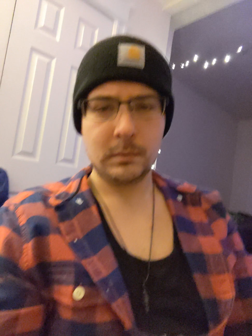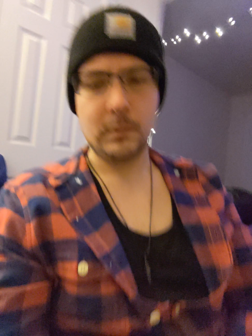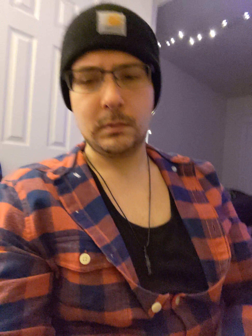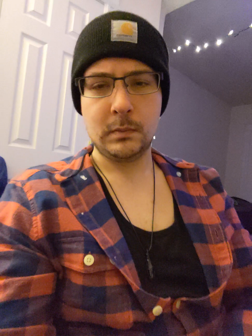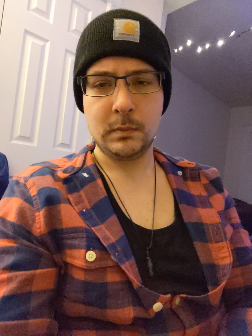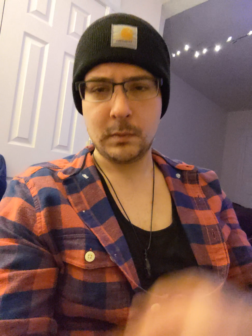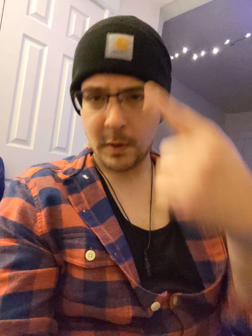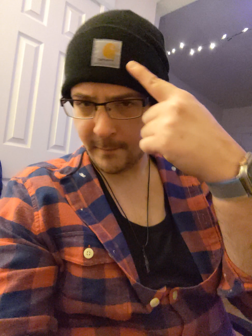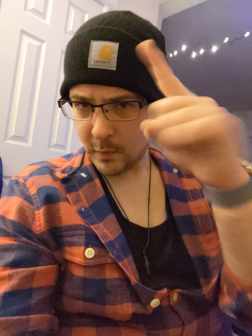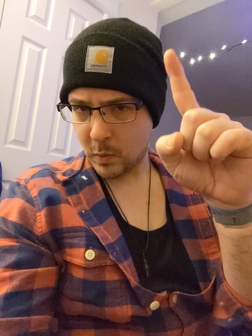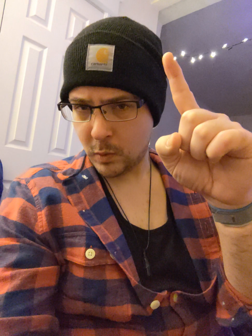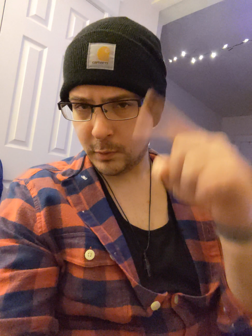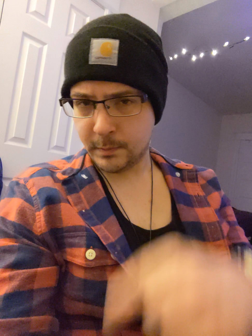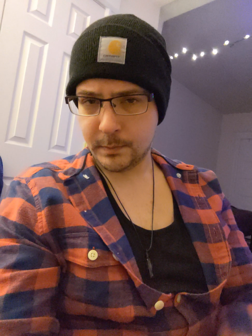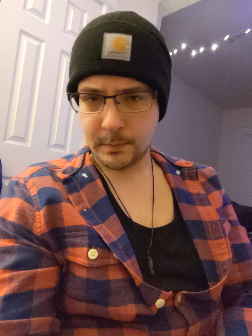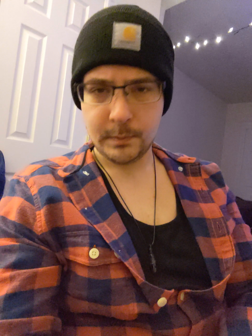for